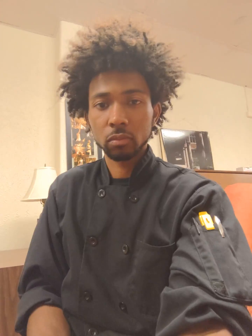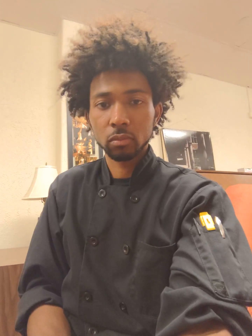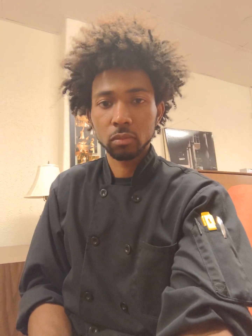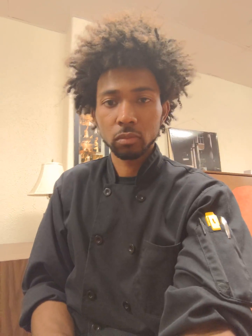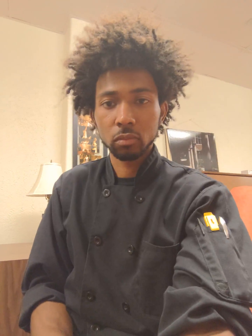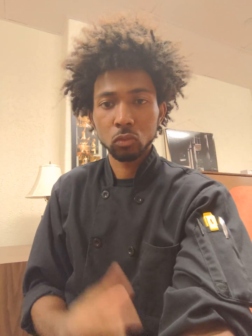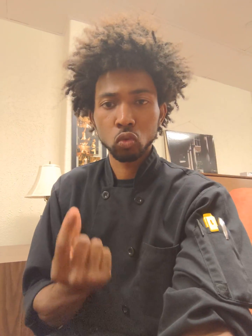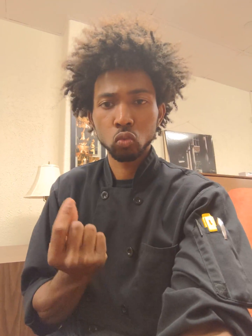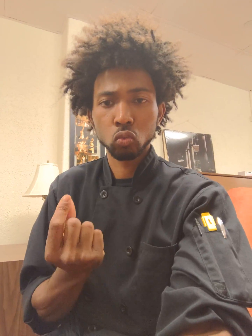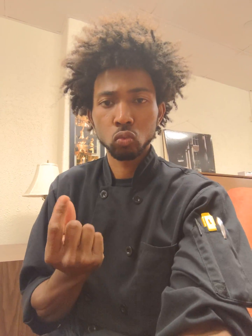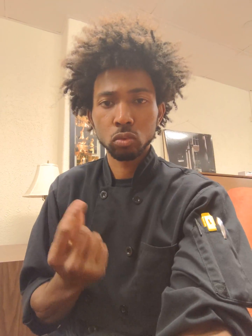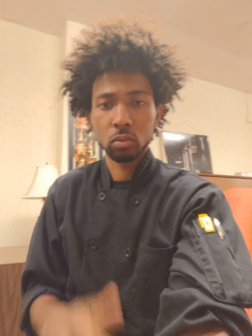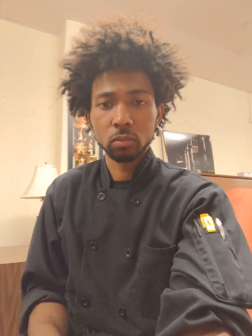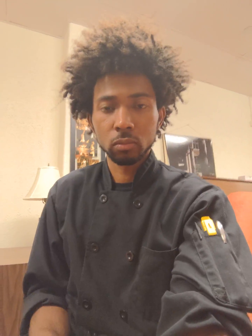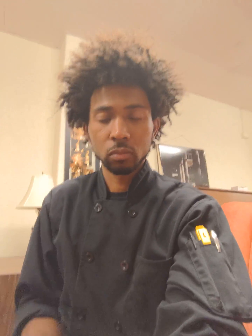do